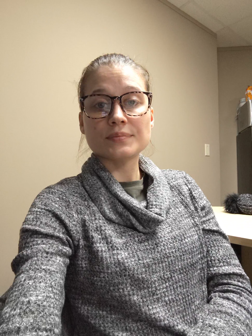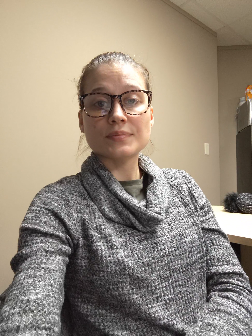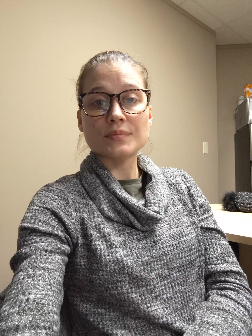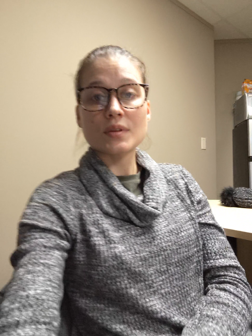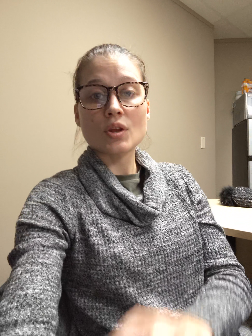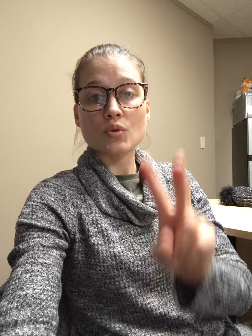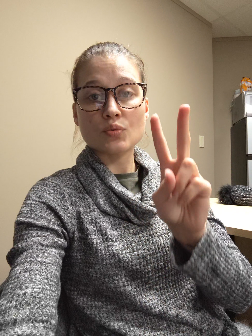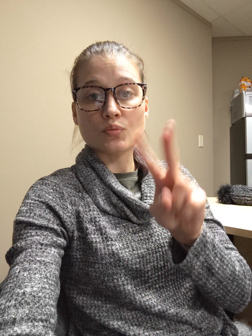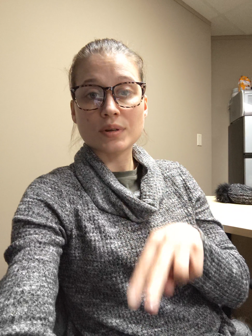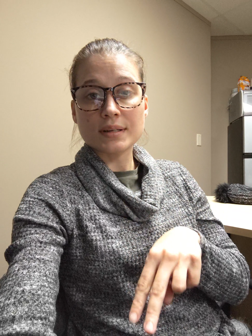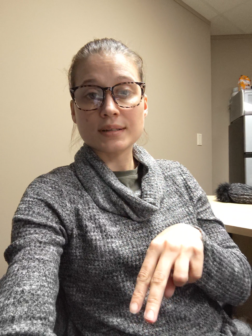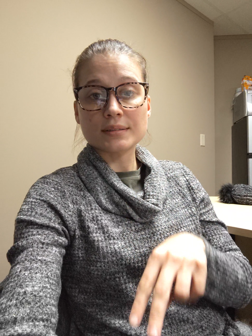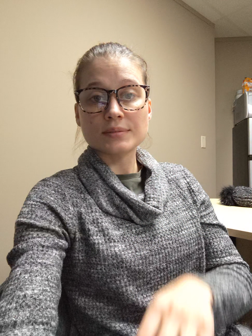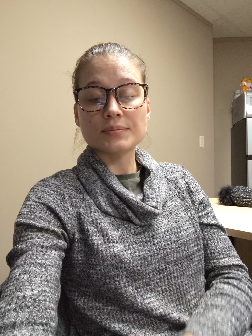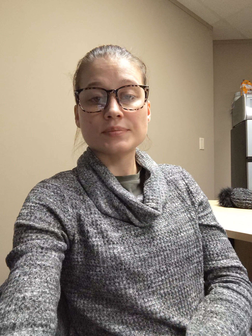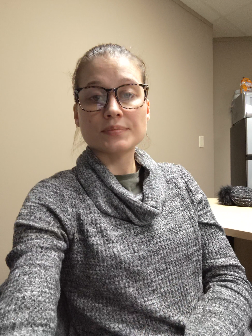read